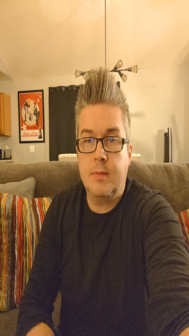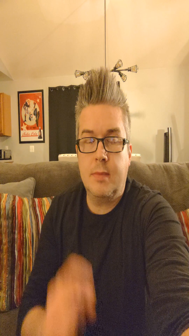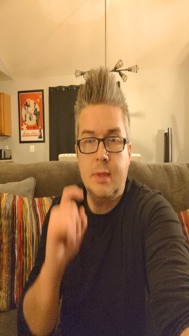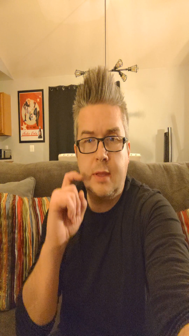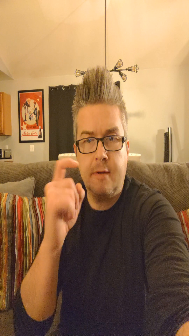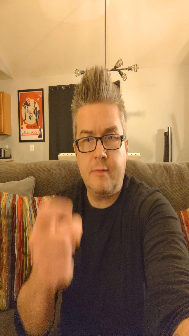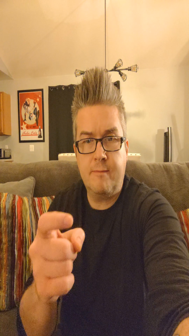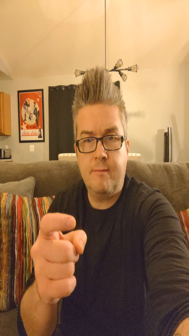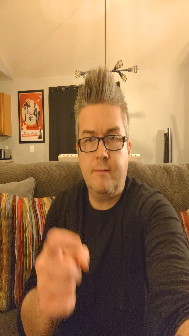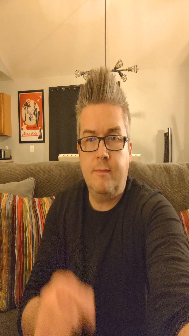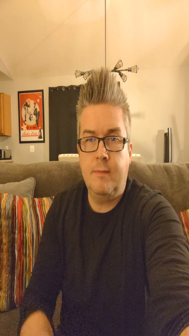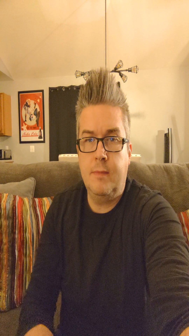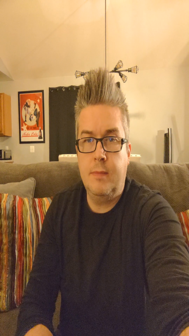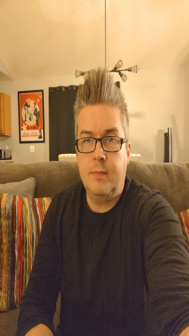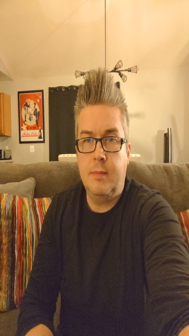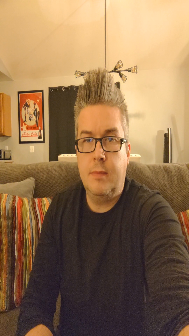gift